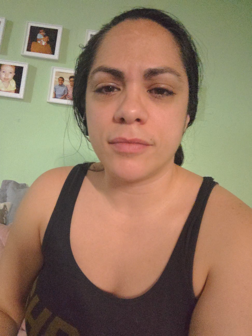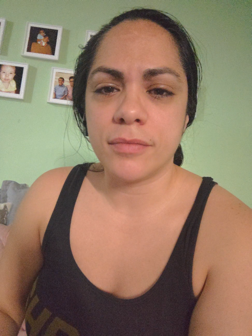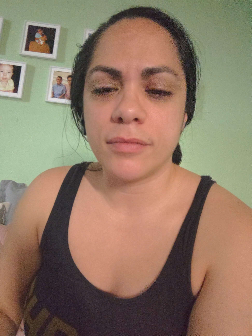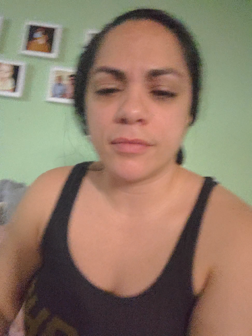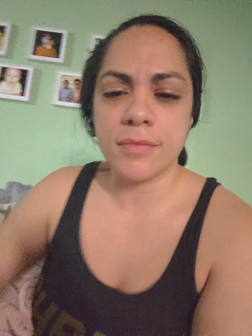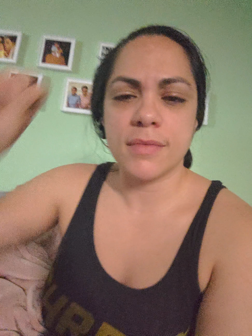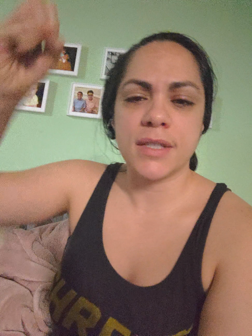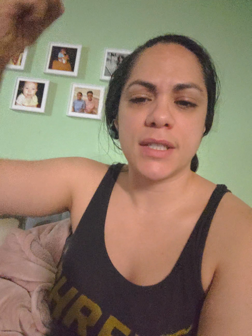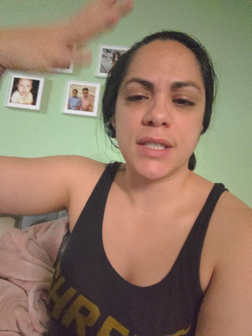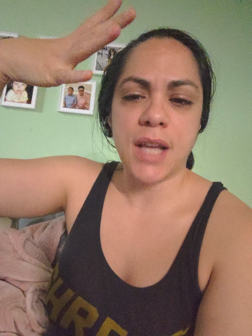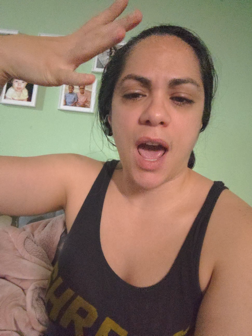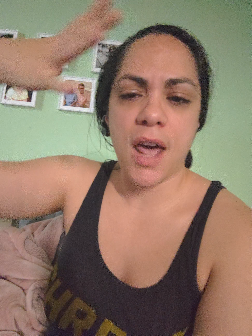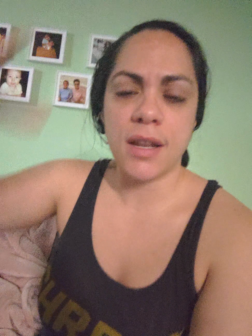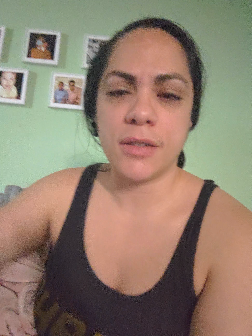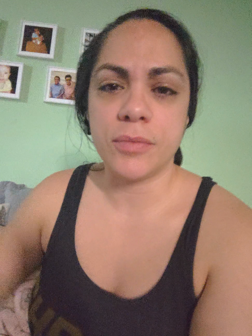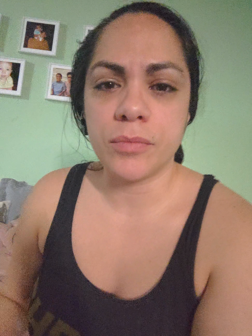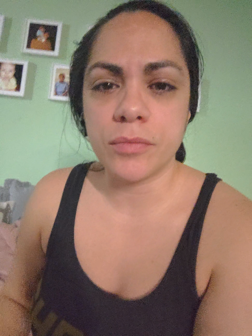sun